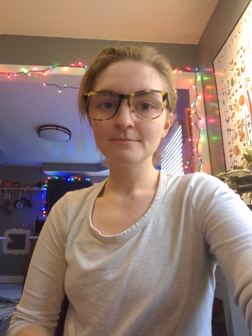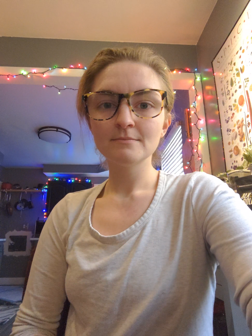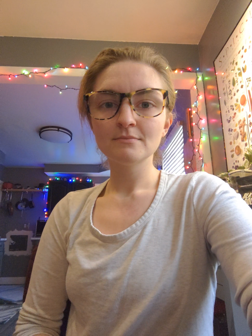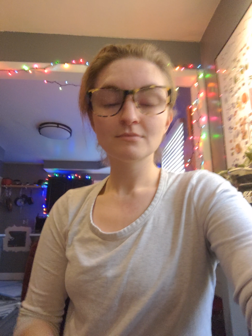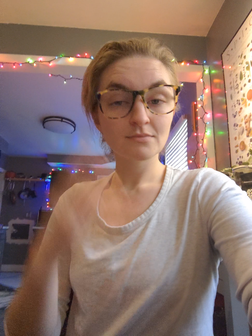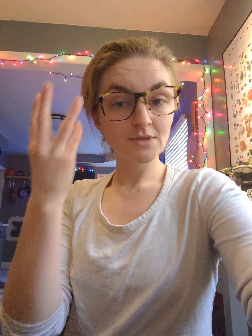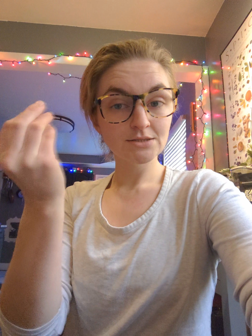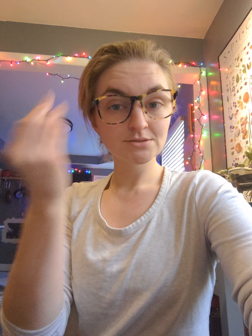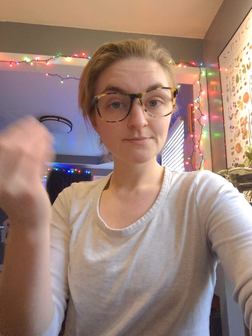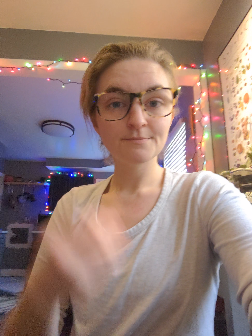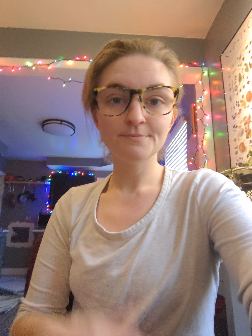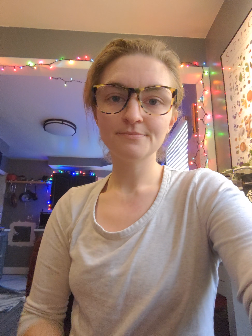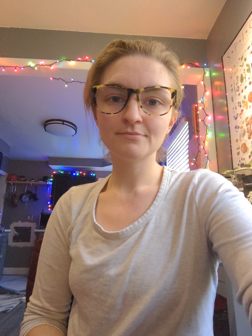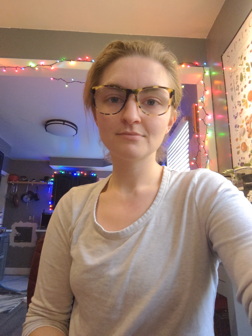outside